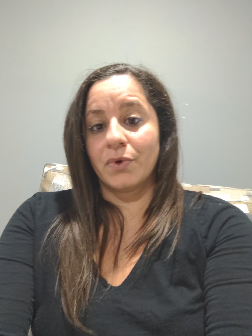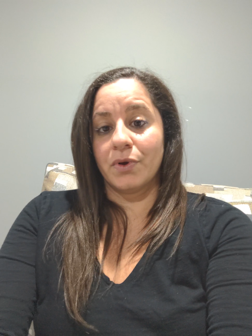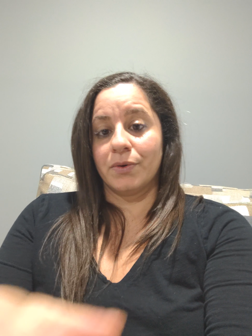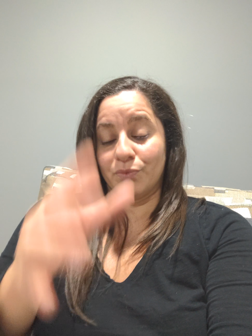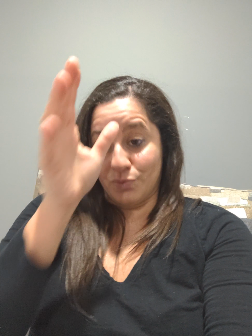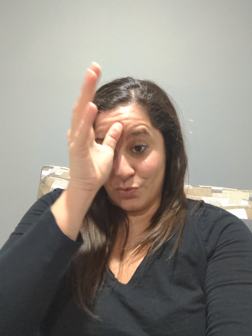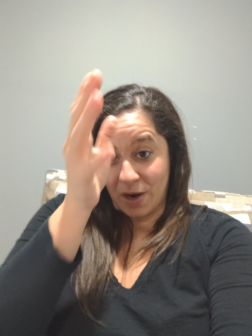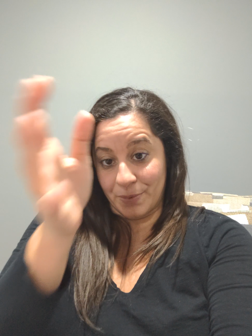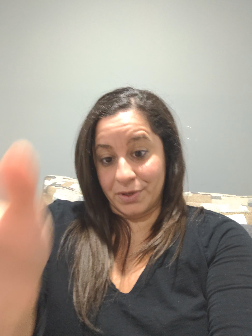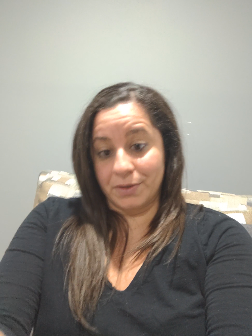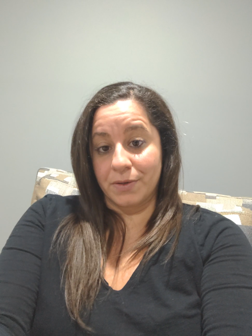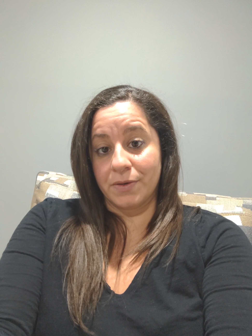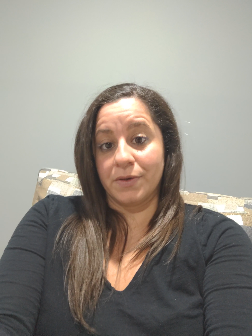grandpa